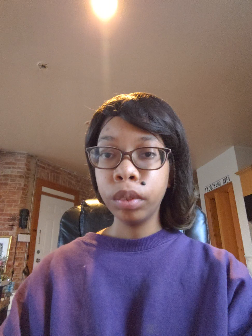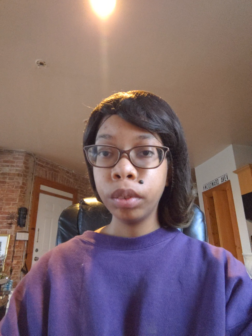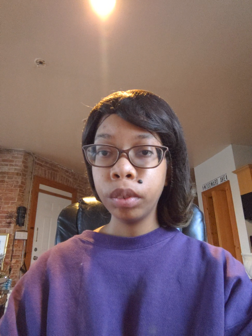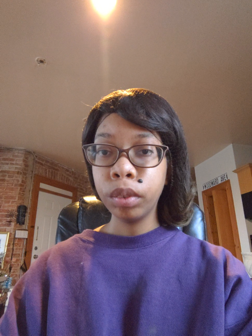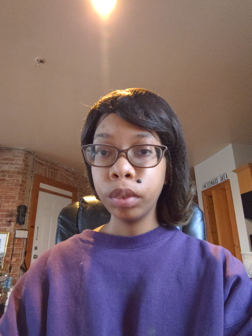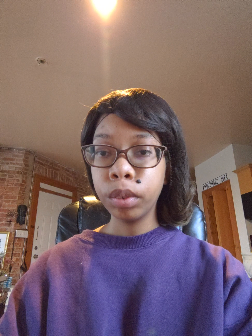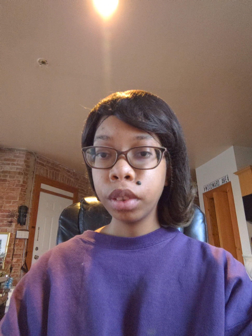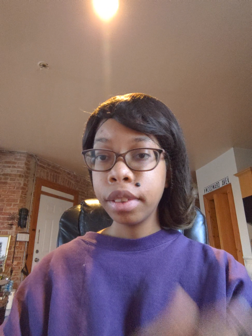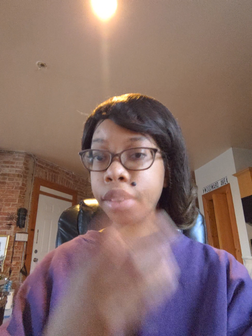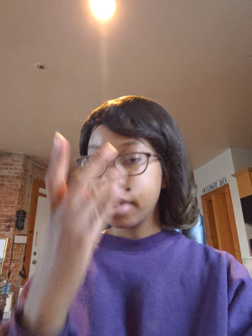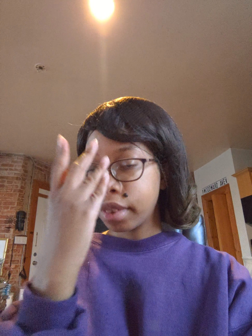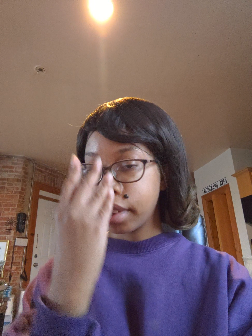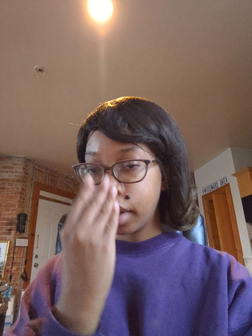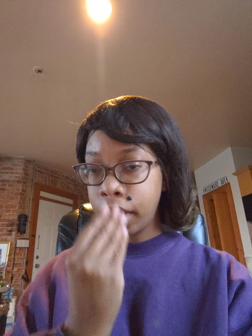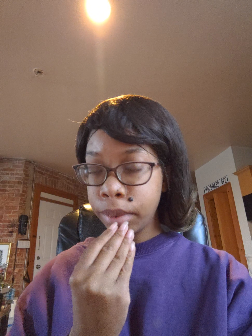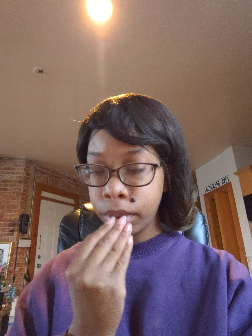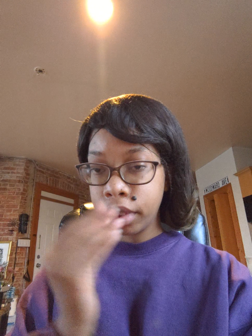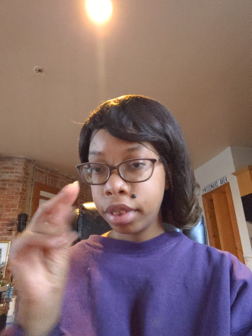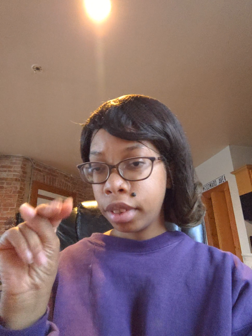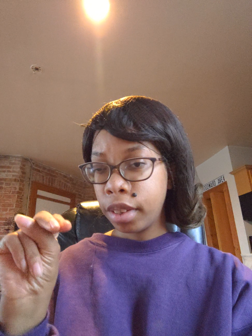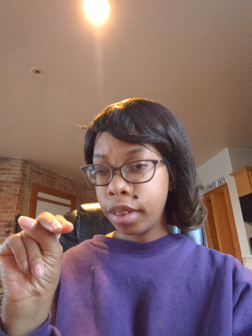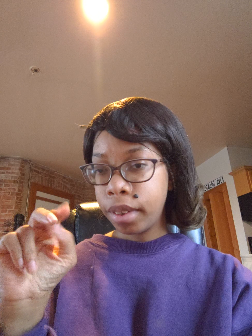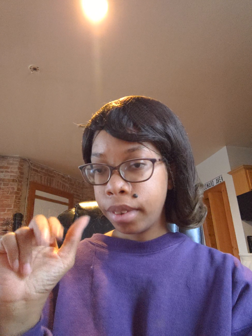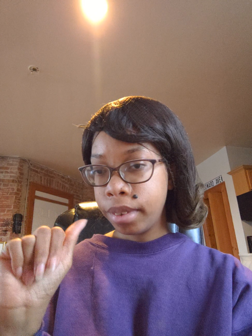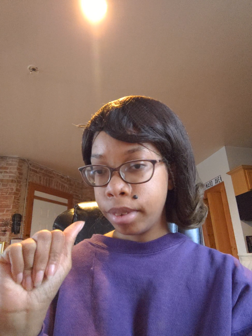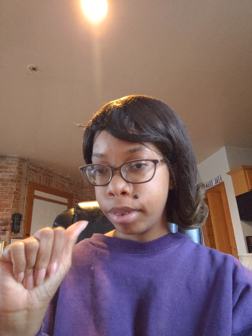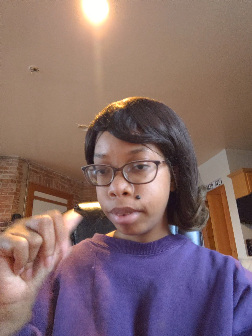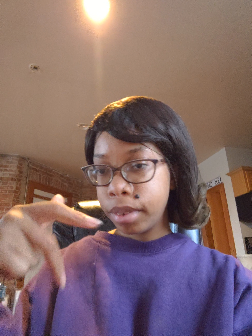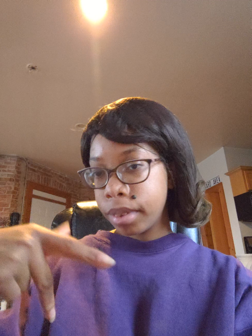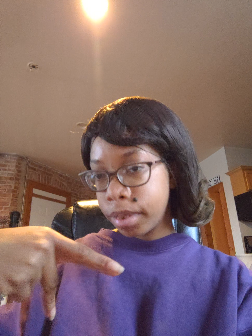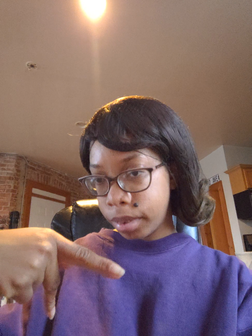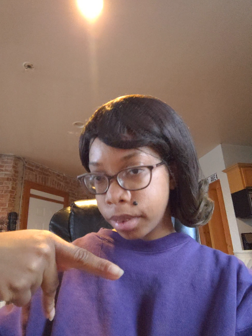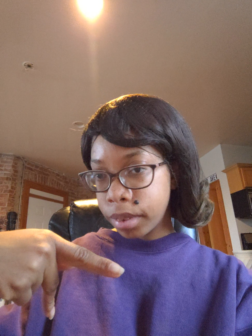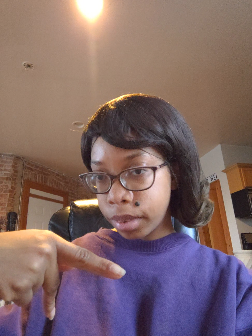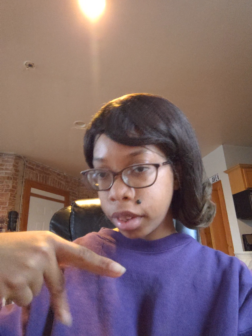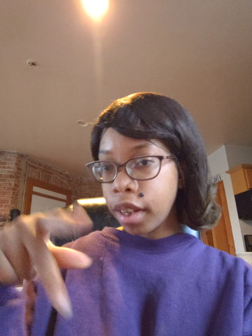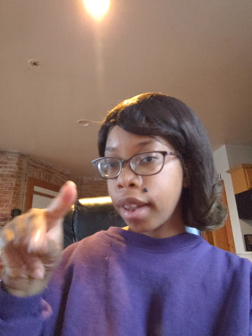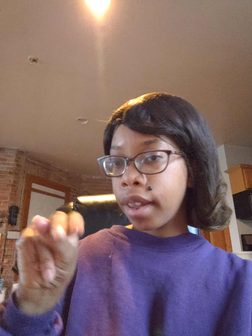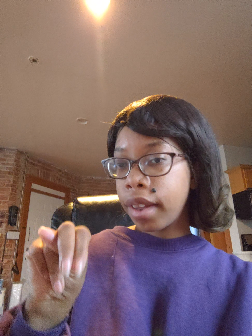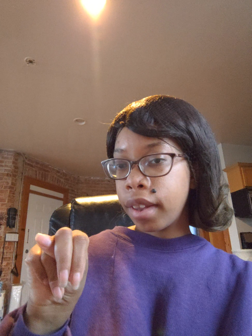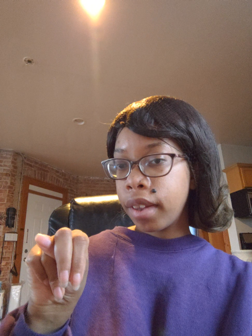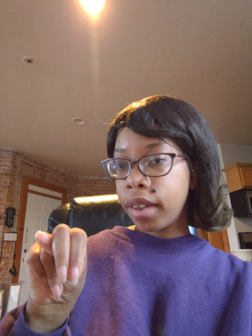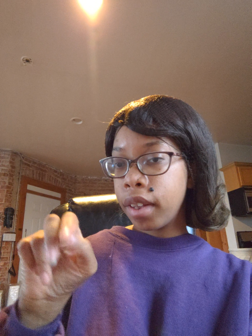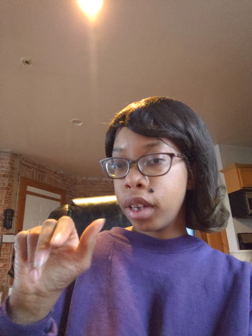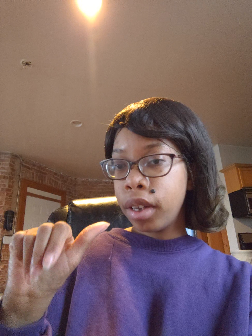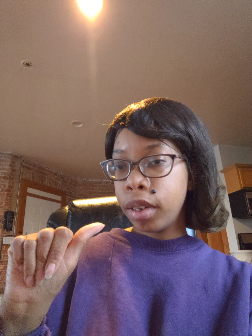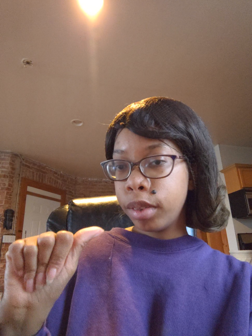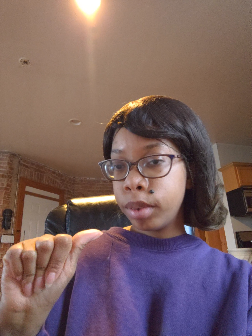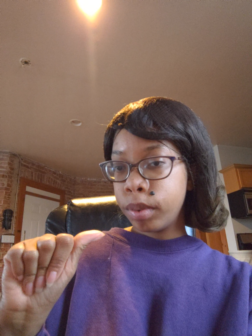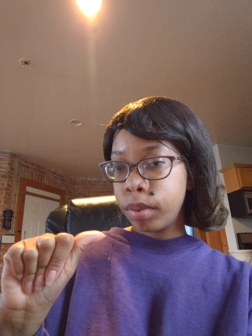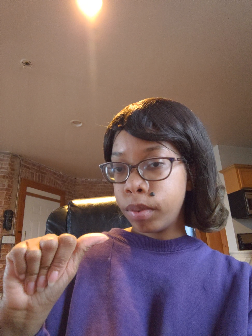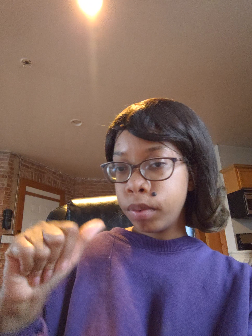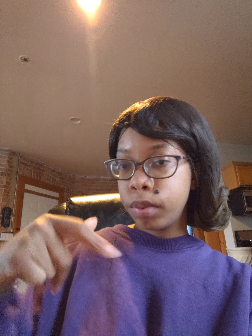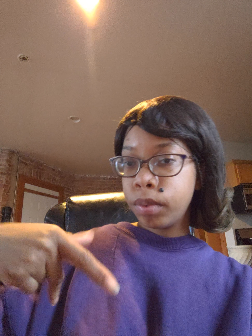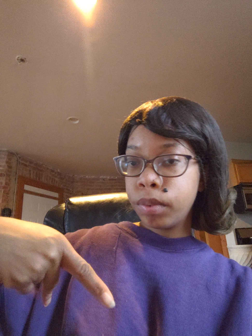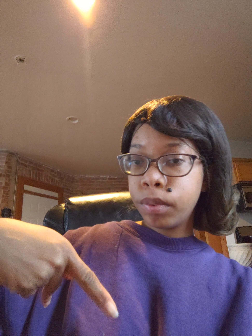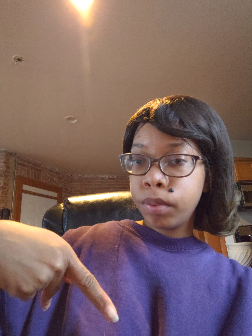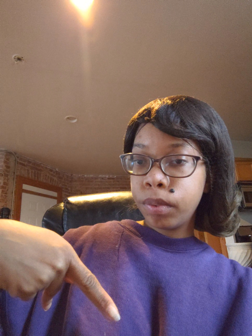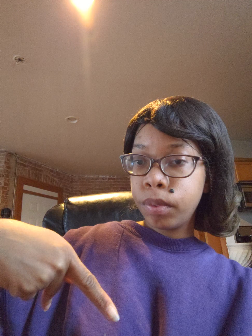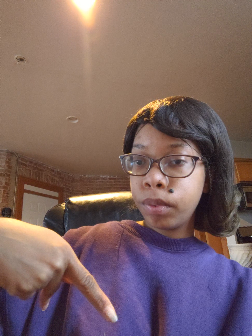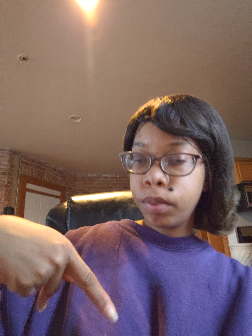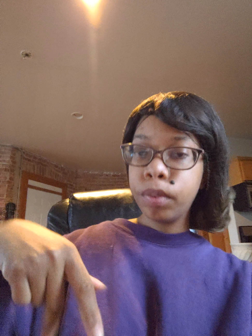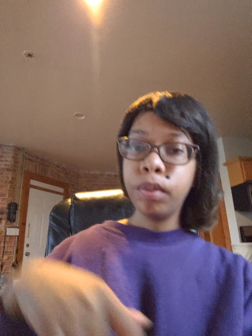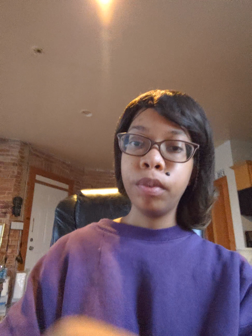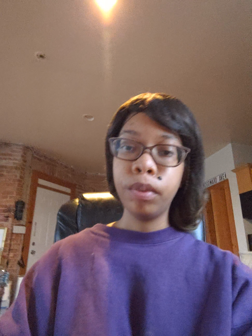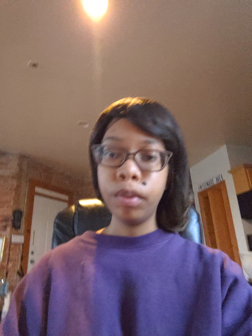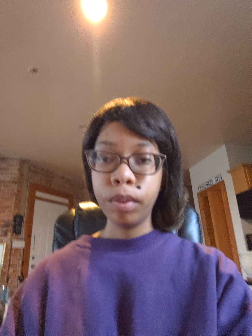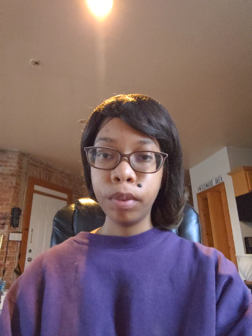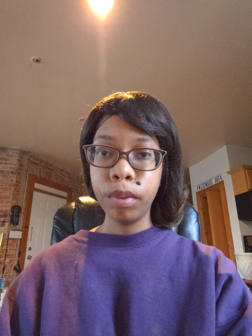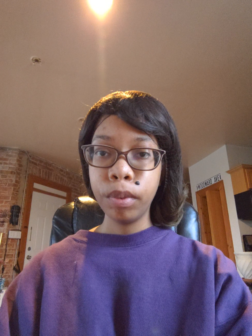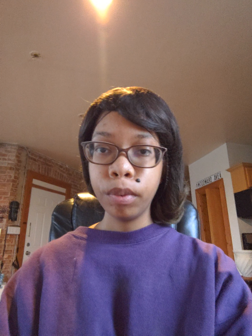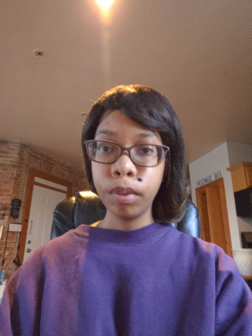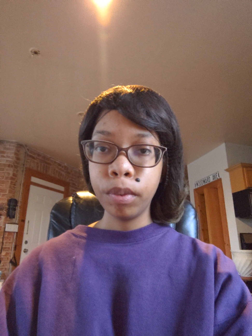nap